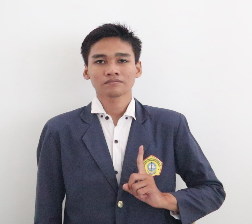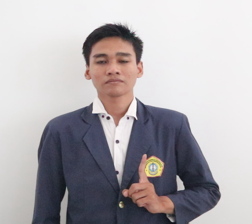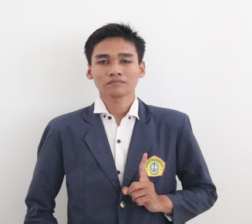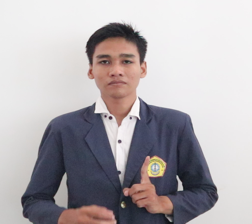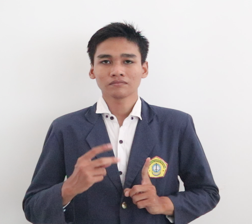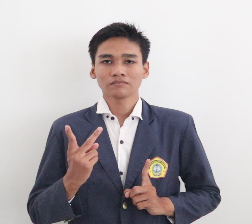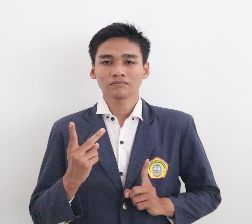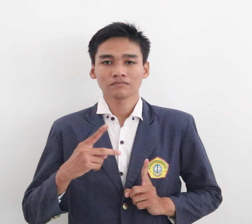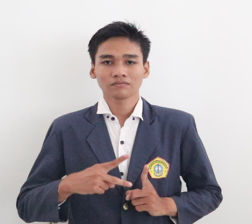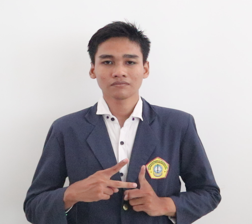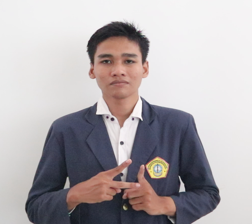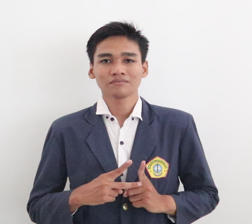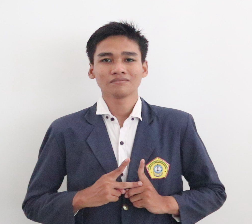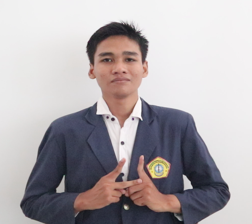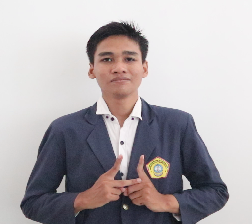H